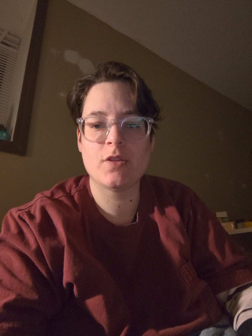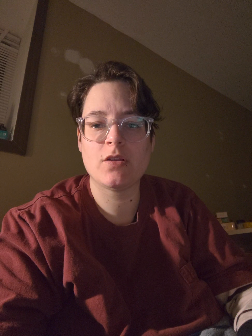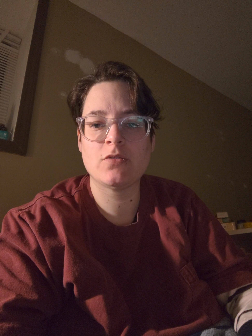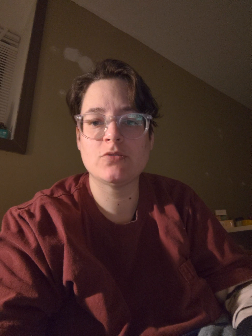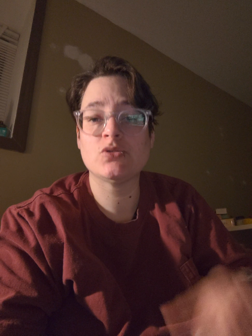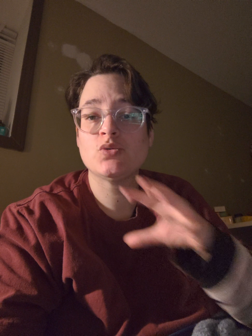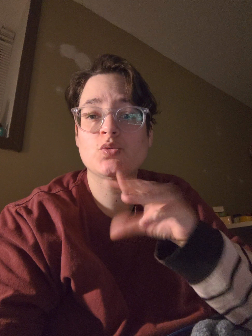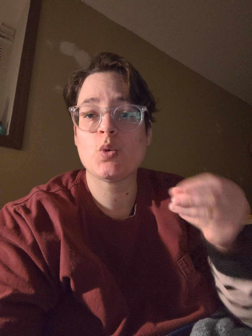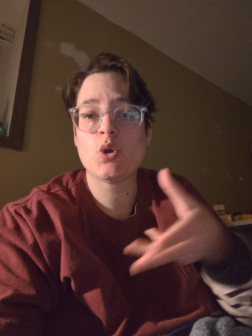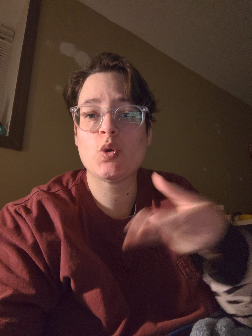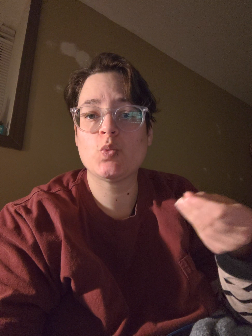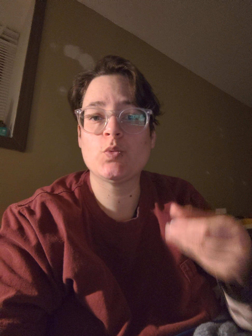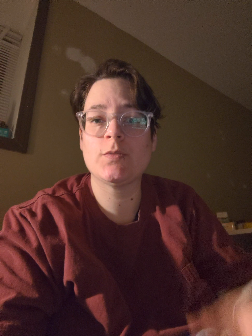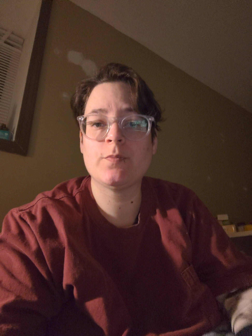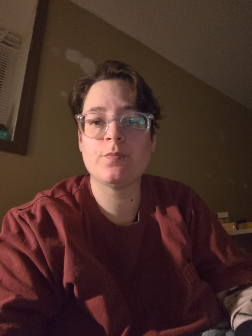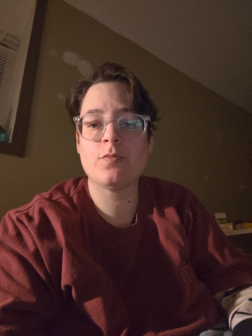story